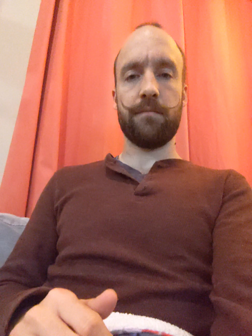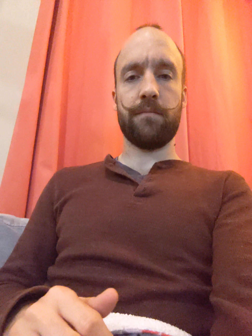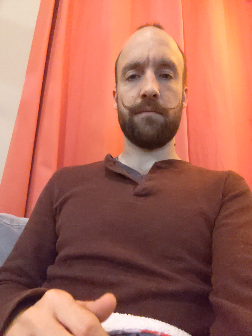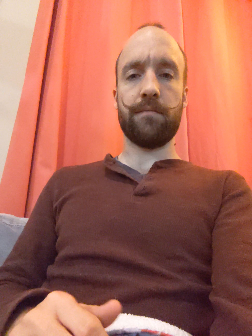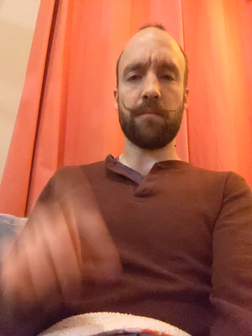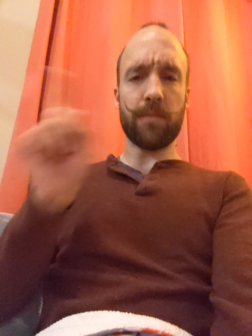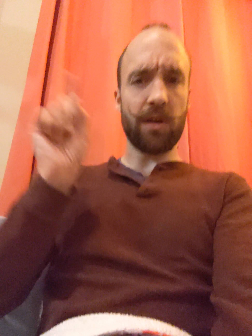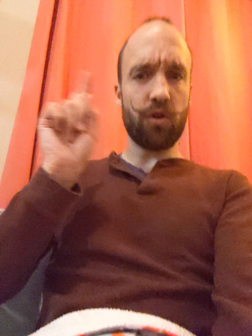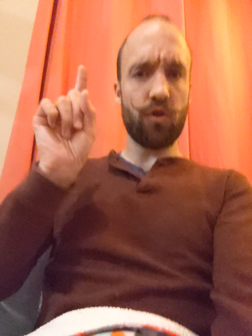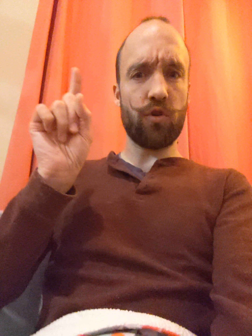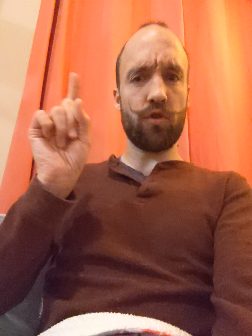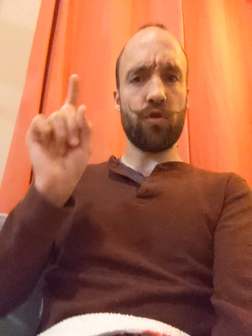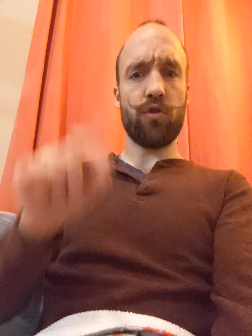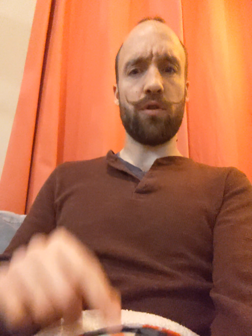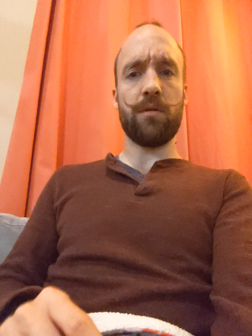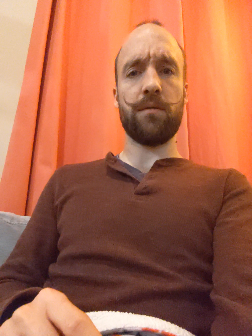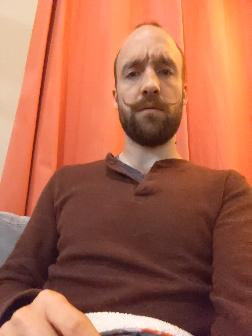where